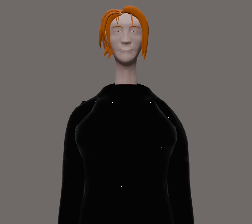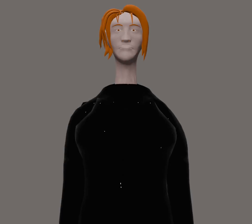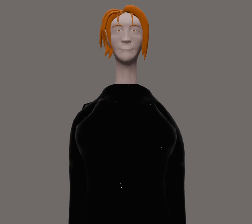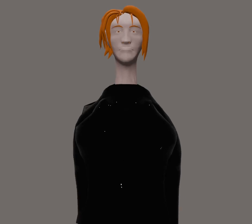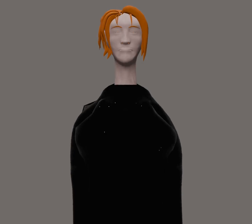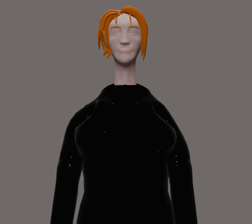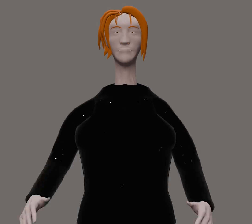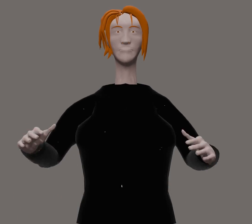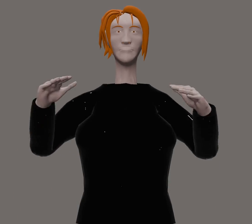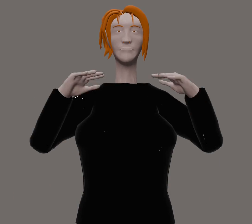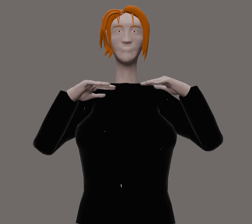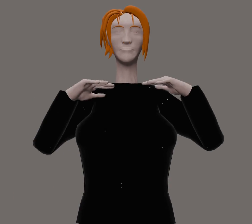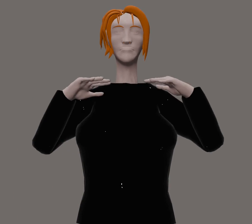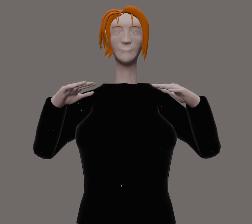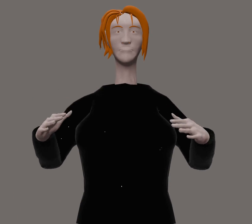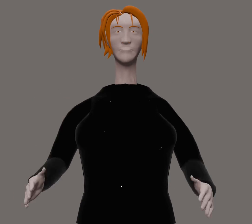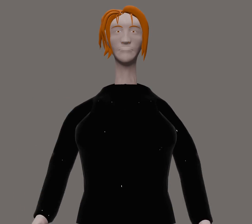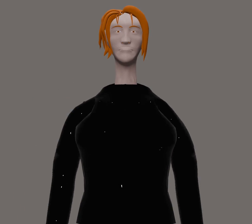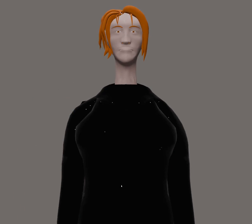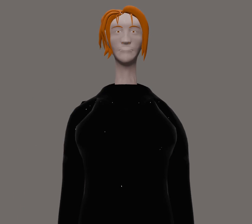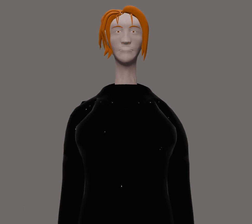Blanket